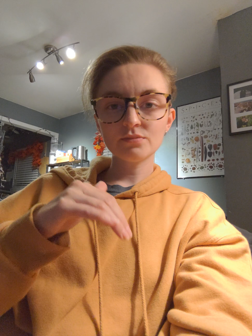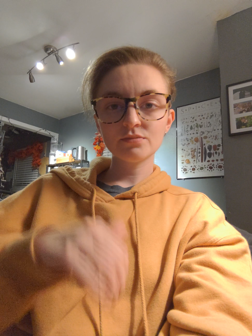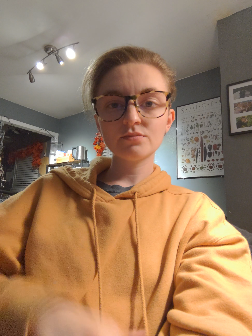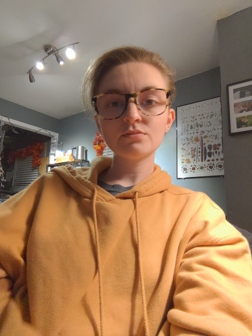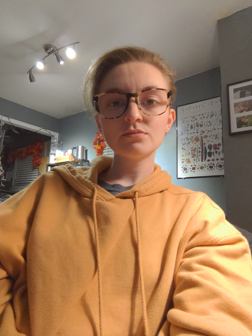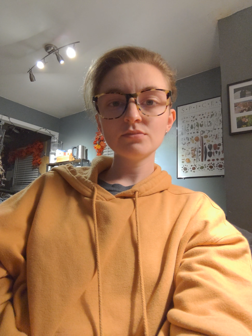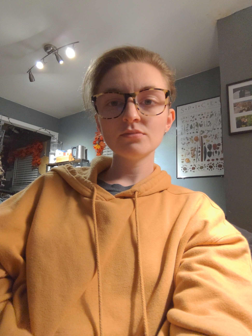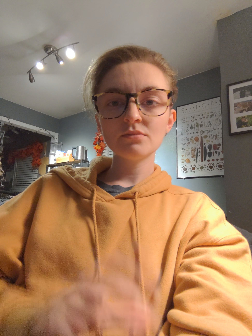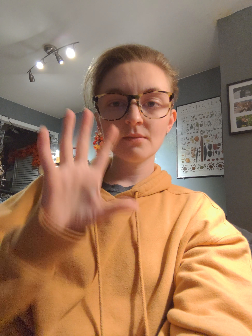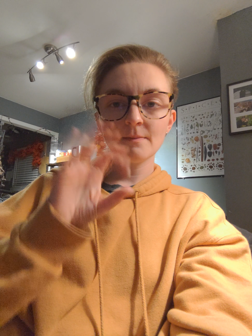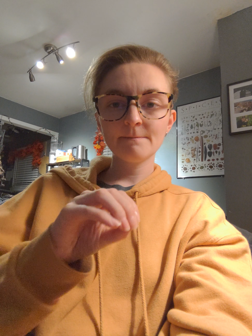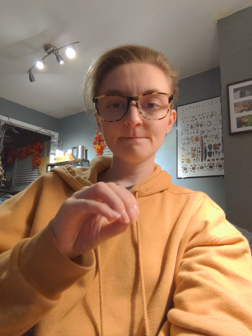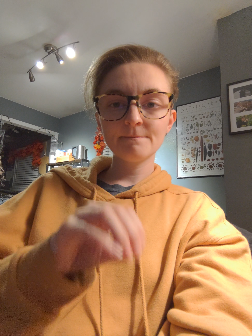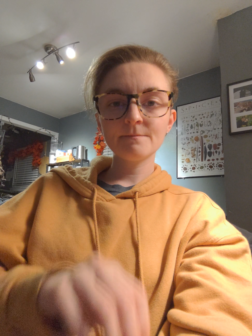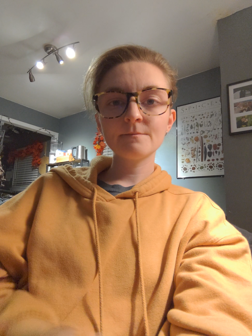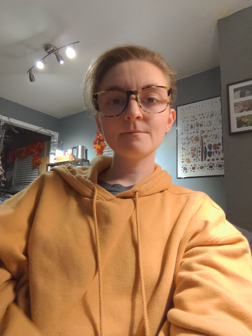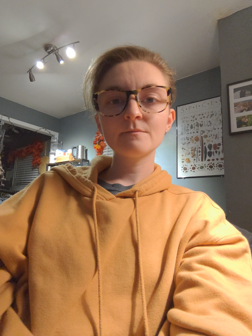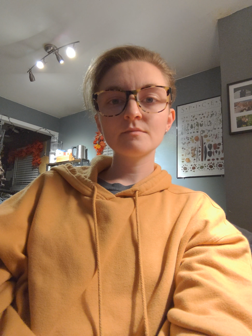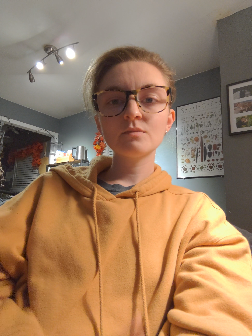bite